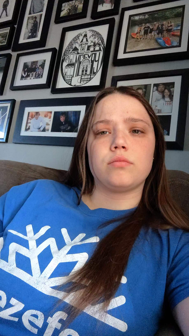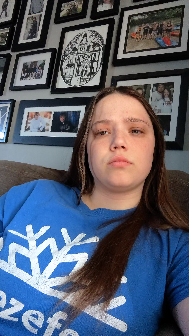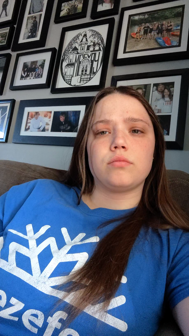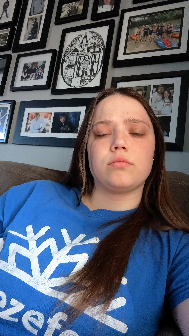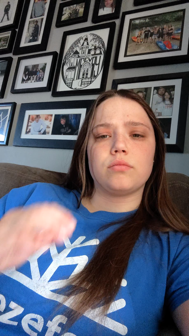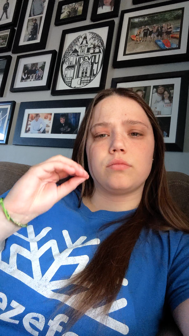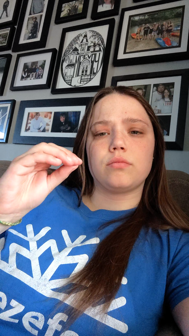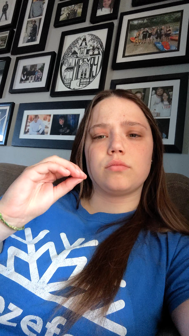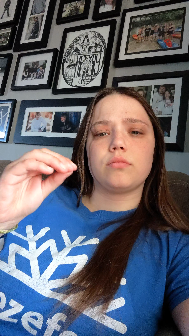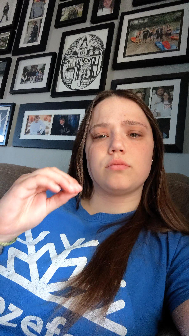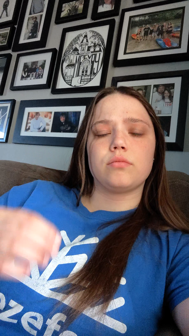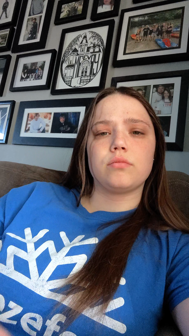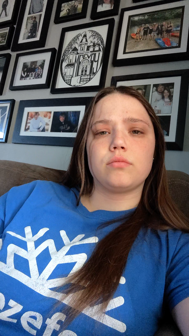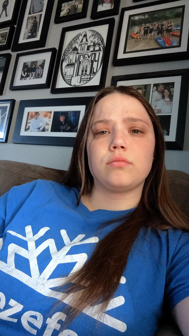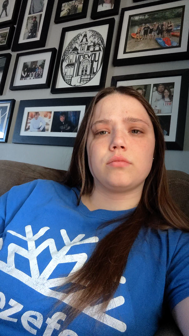fix